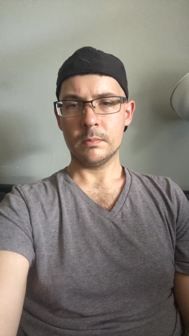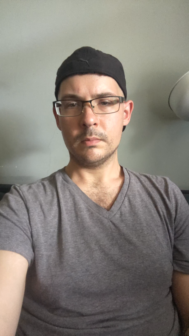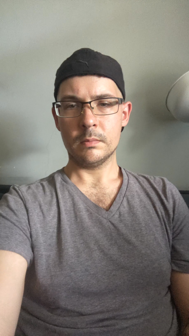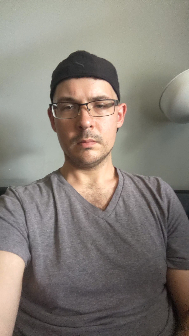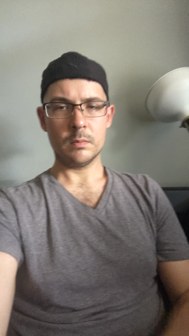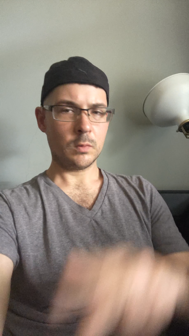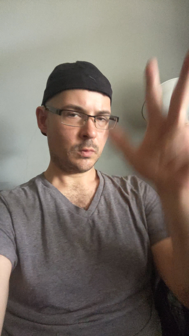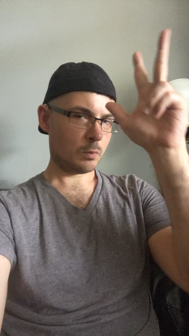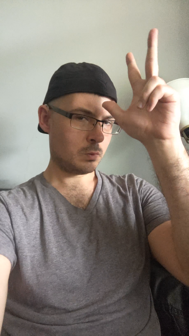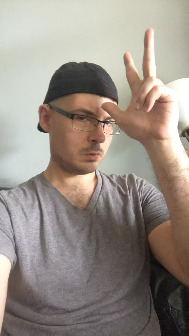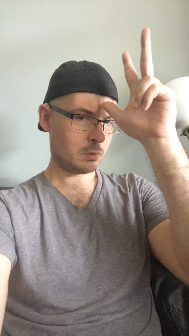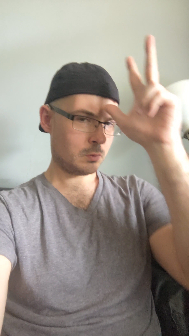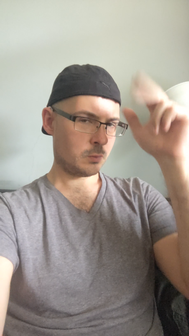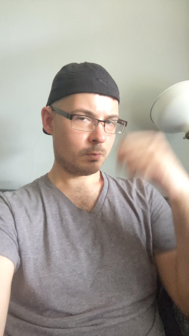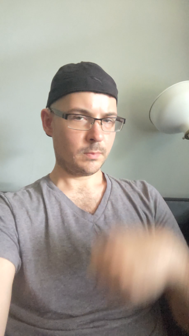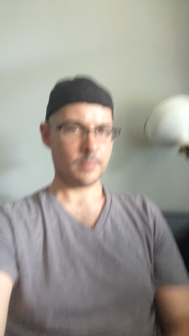rooster